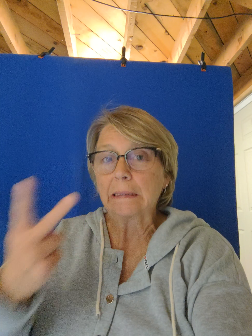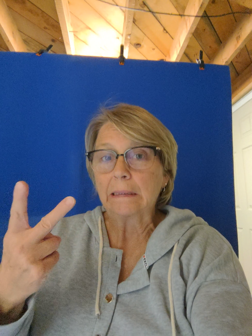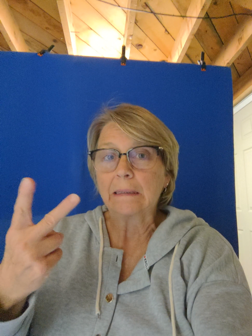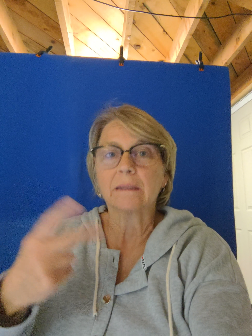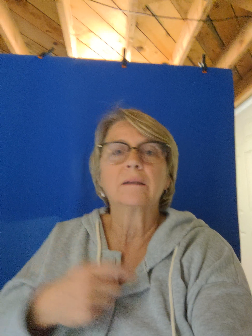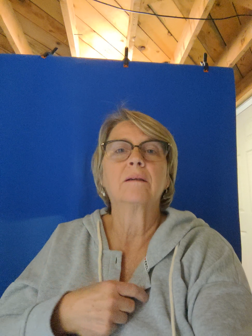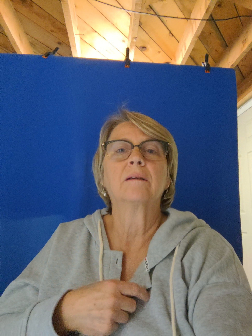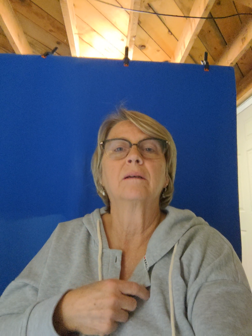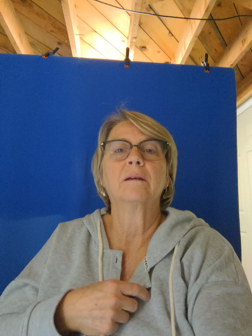see